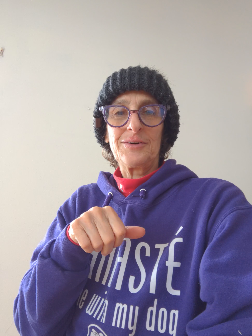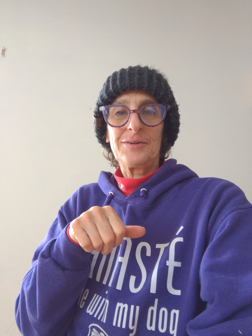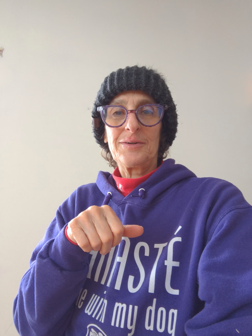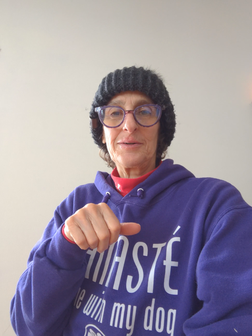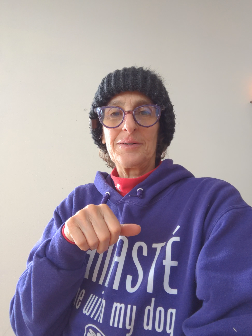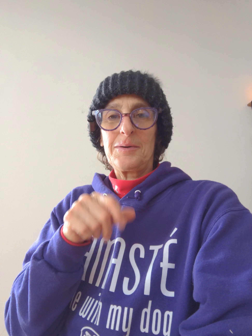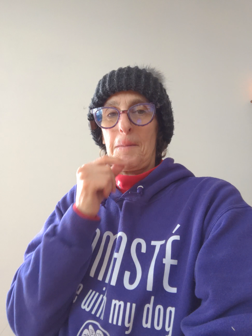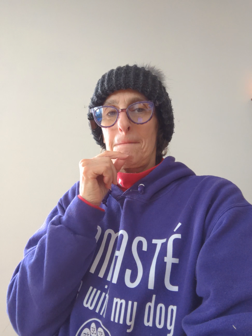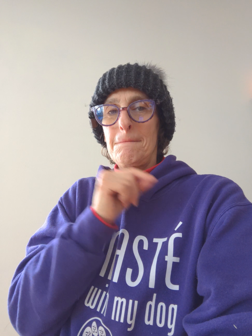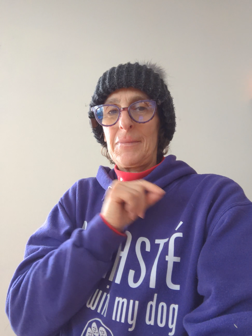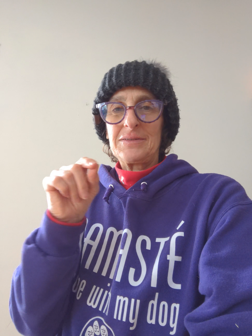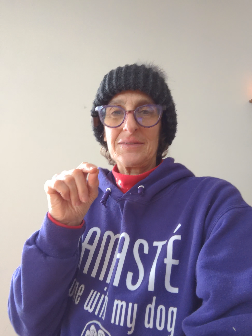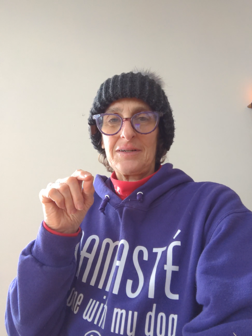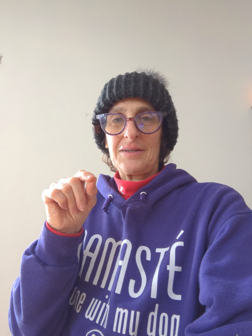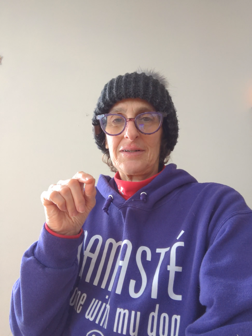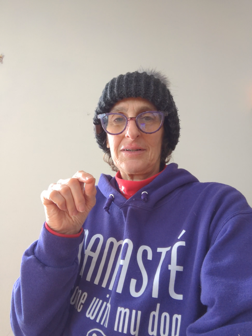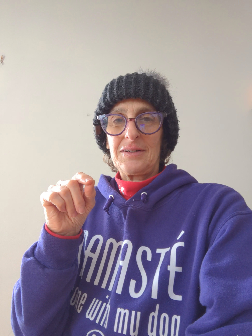pencil